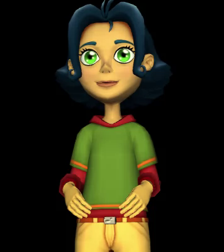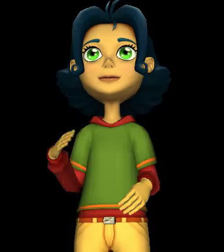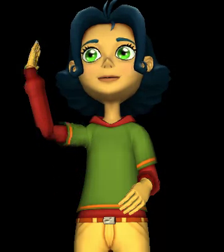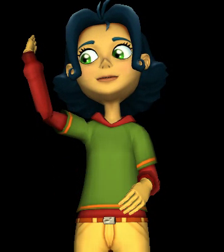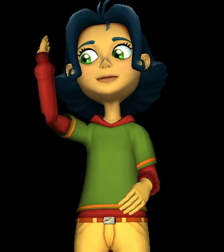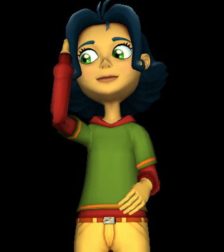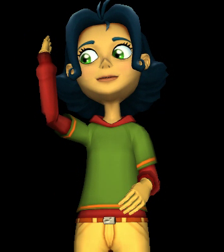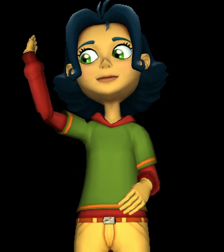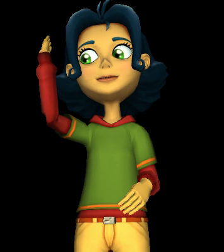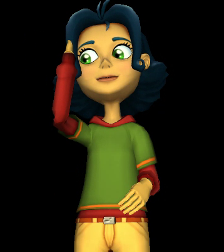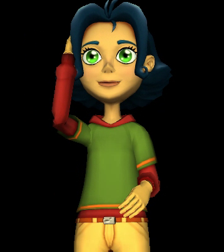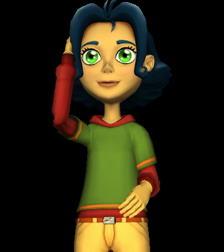أعلم